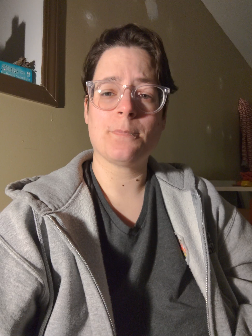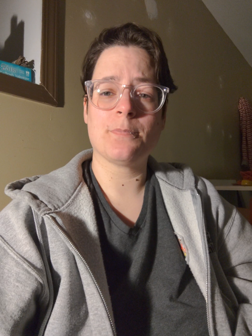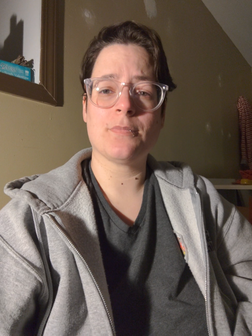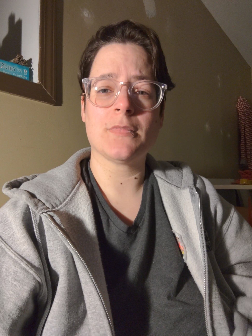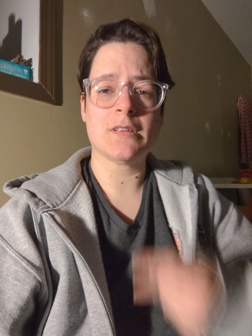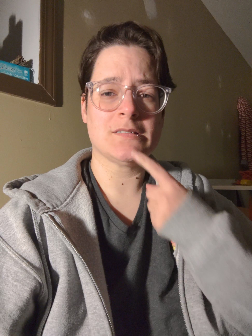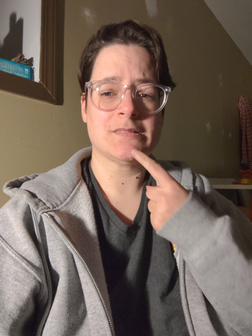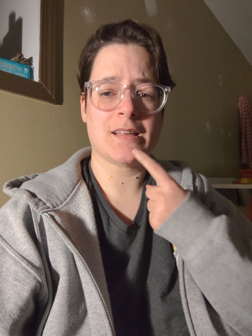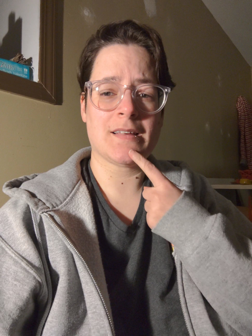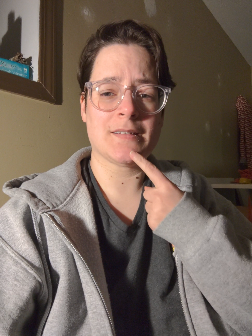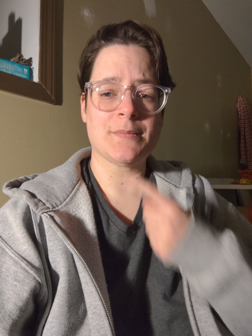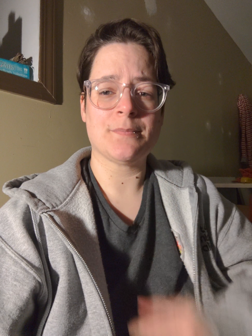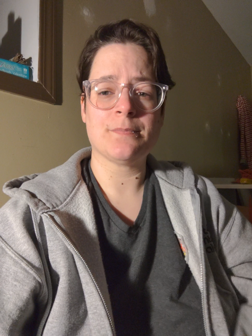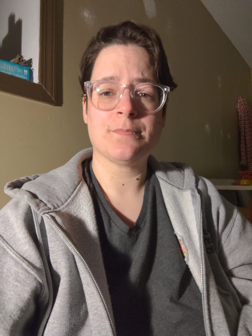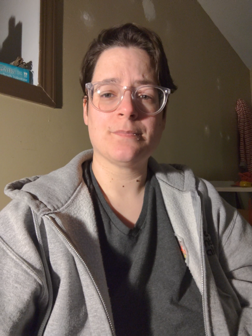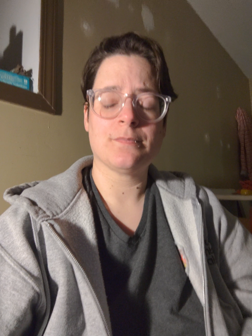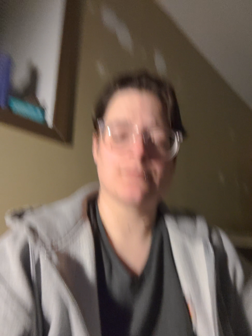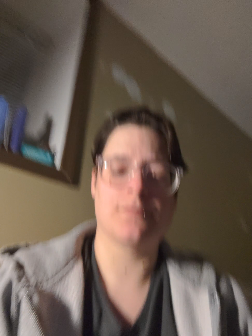say